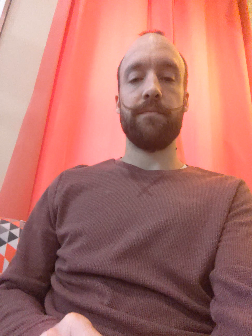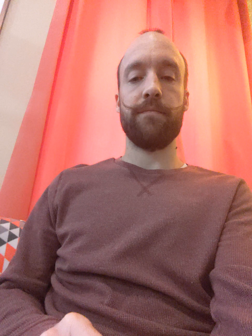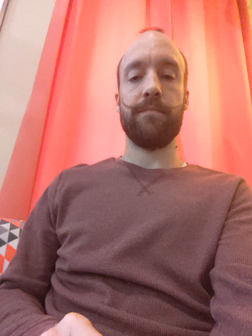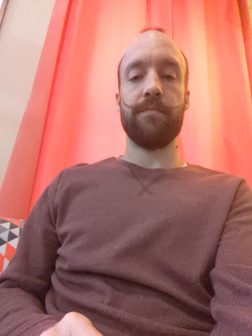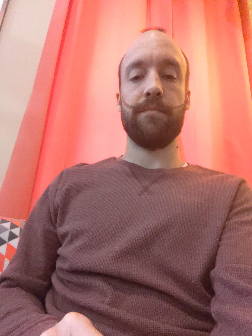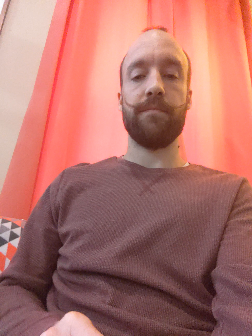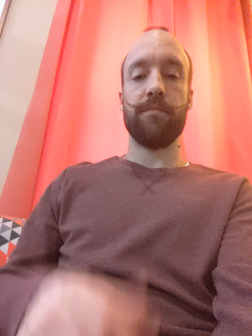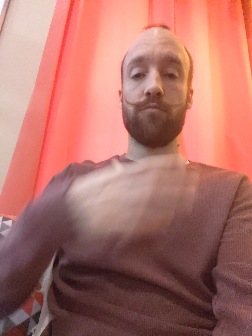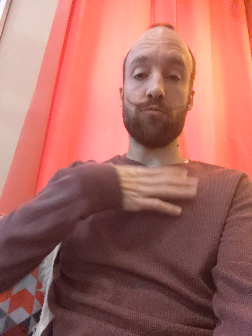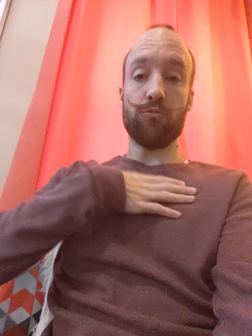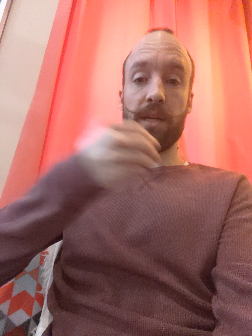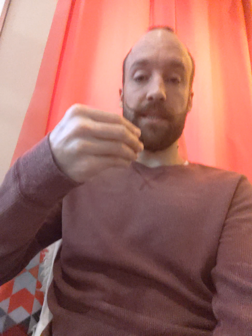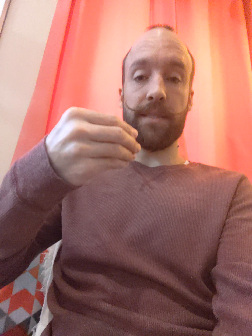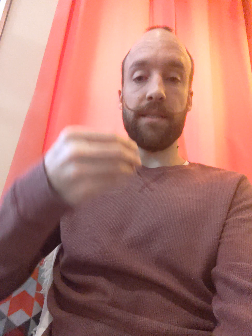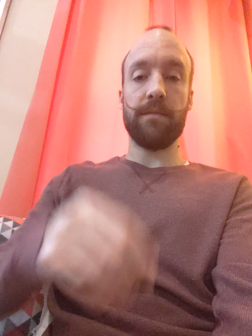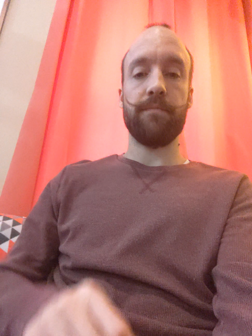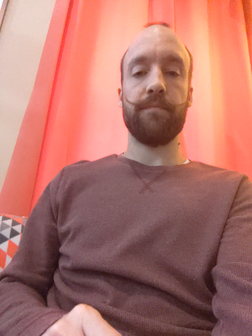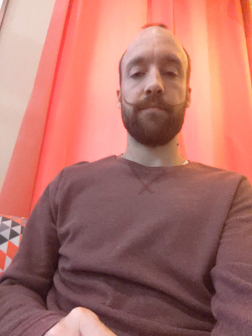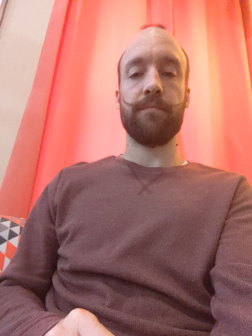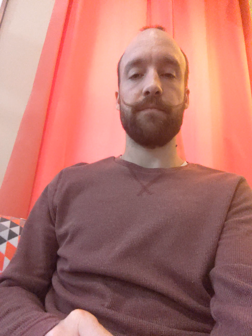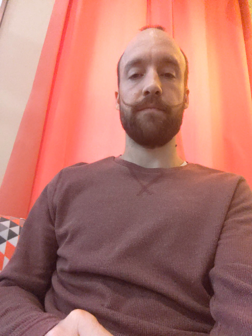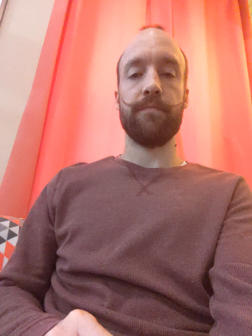white